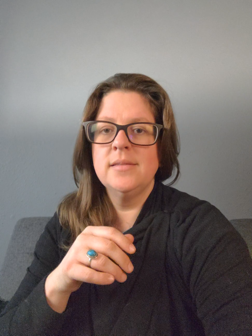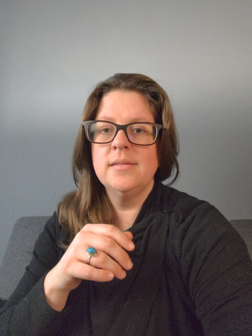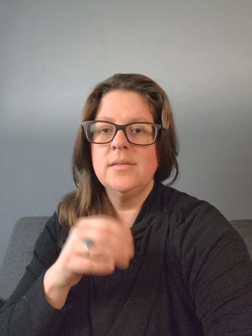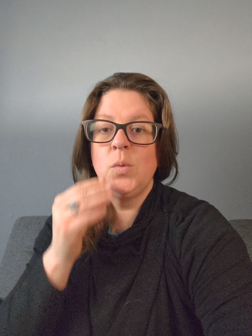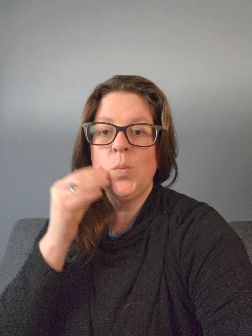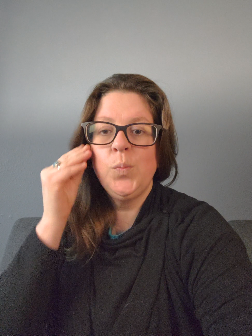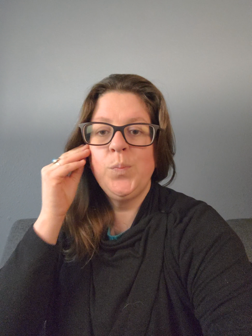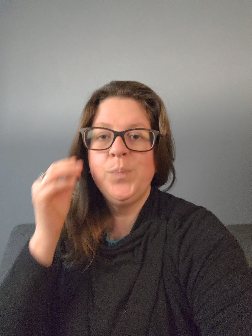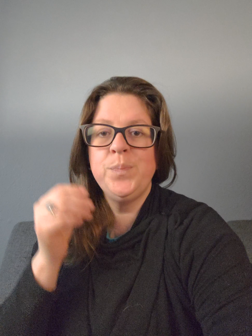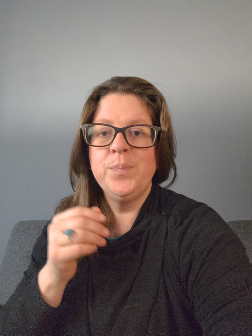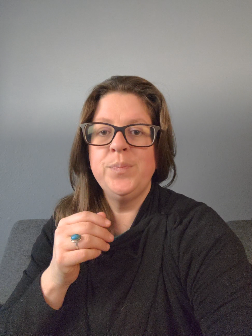home